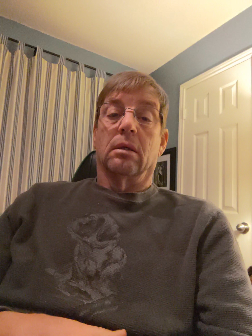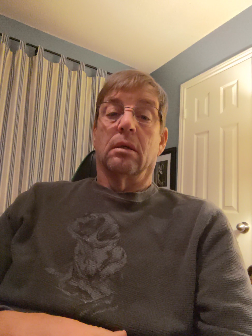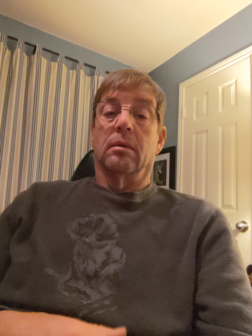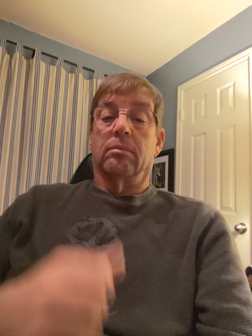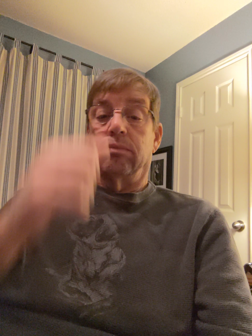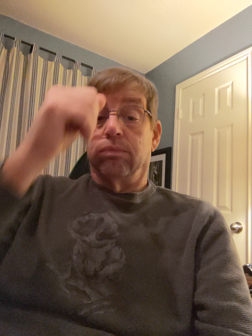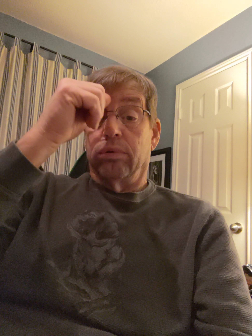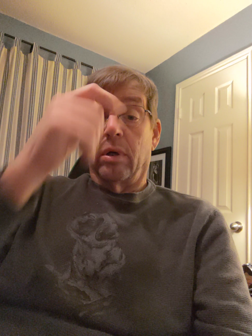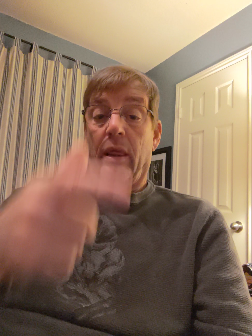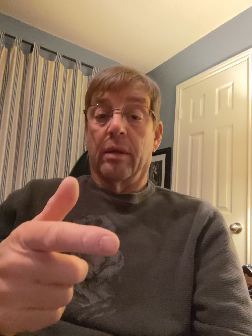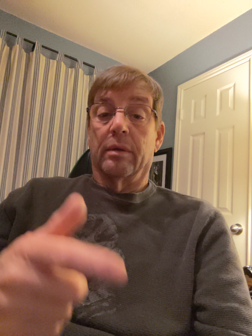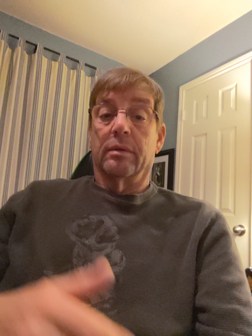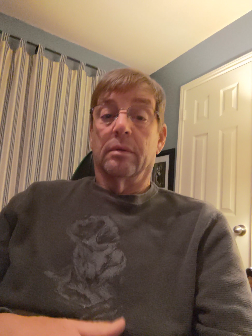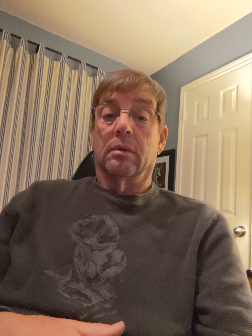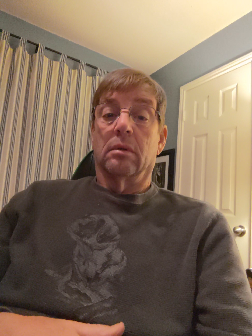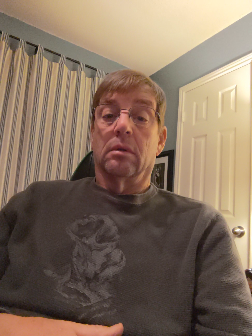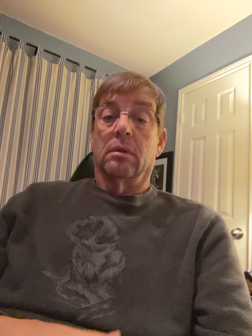brother